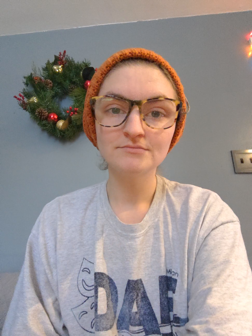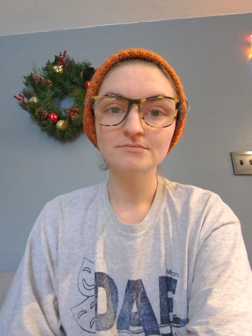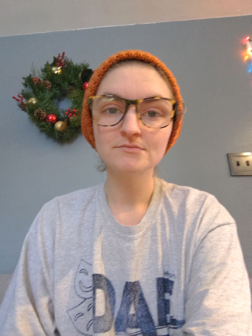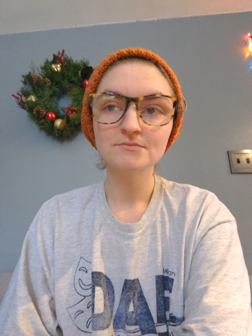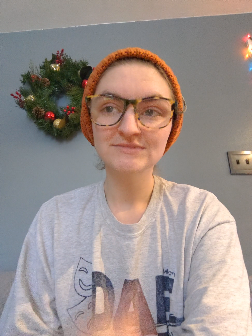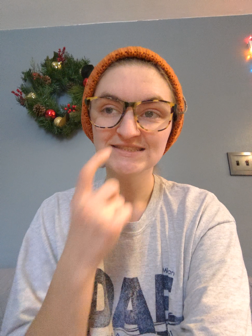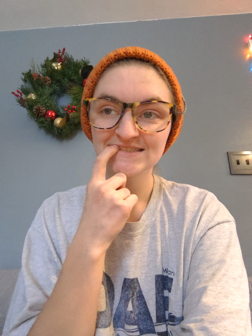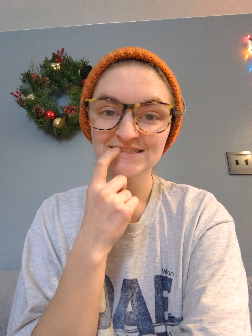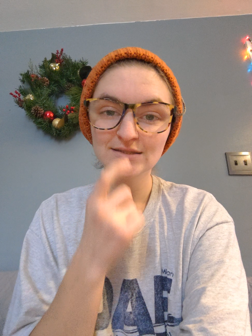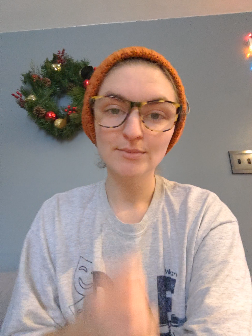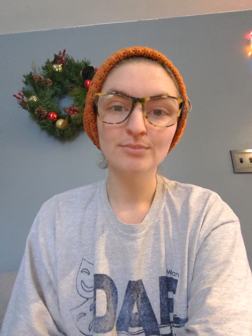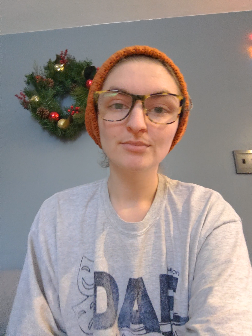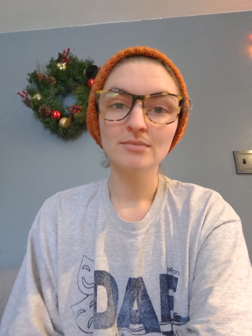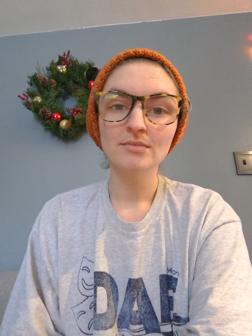tooth